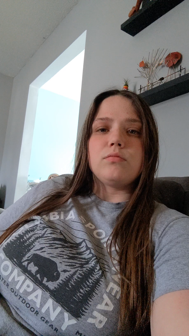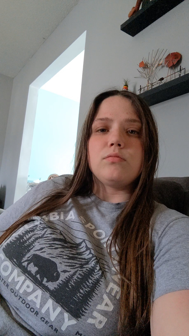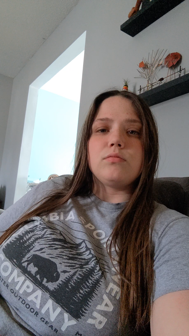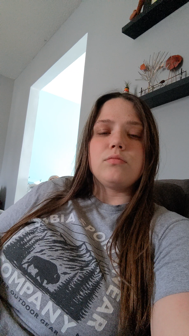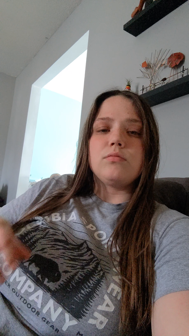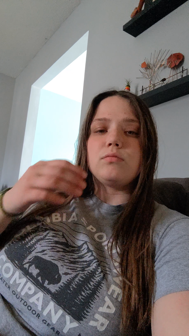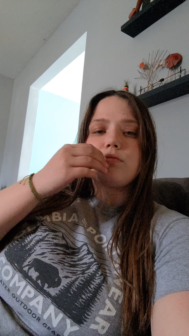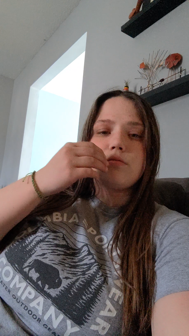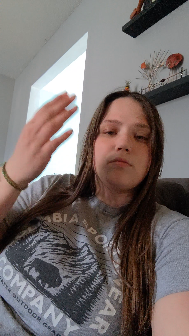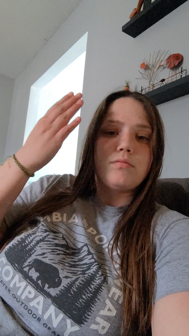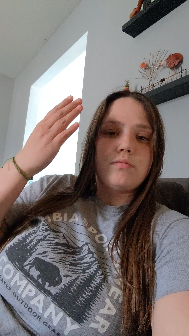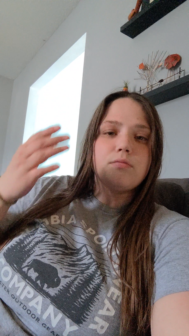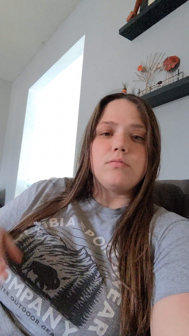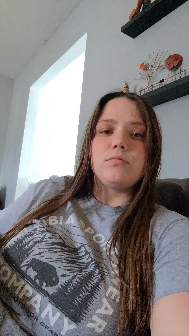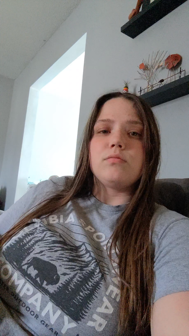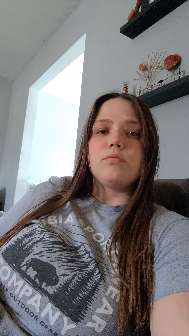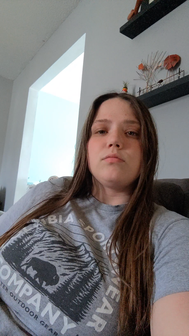breakfast